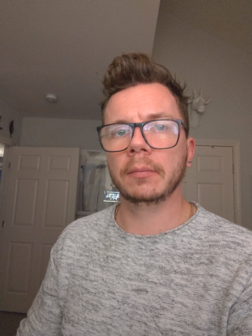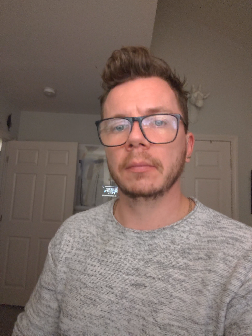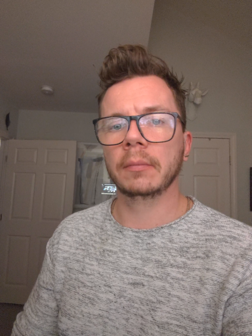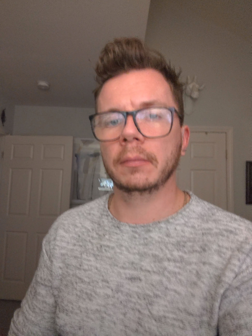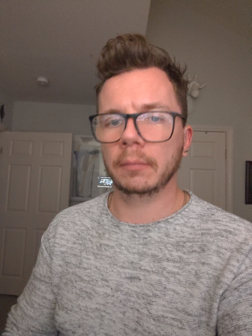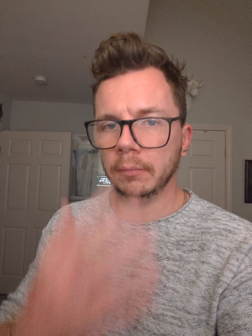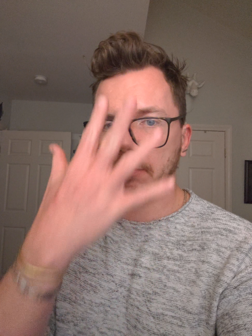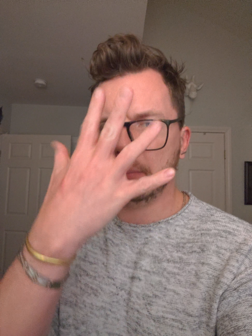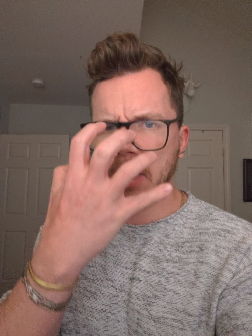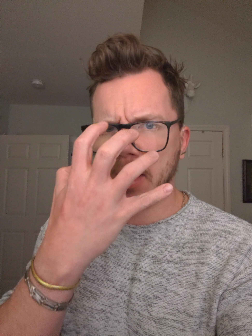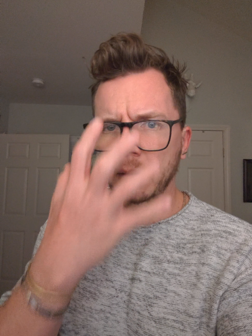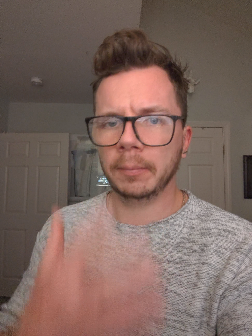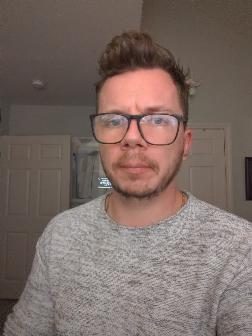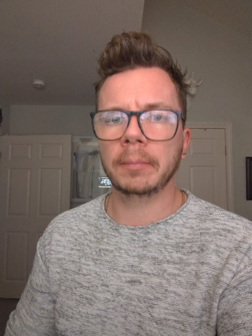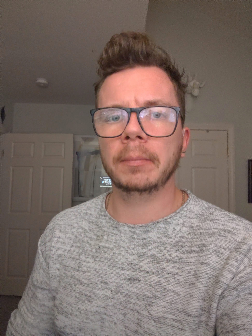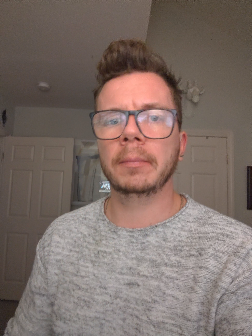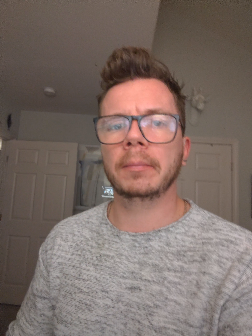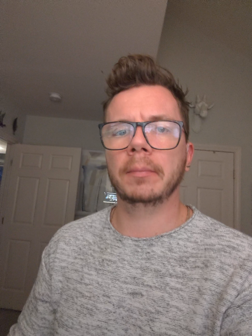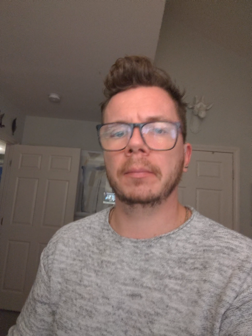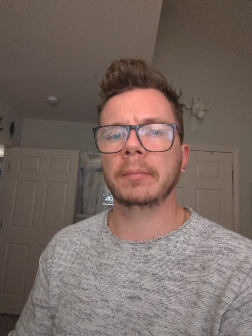mad